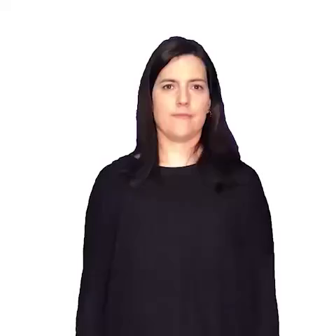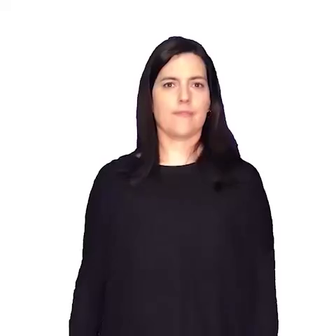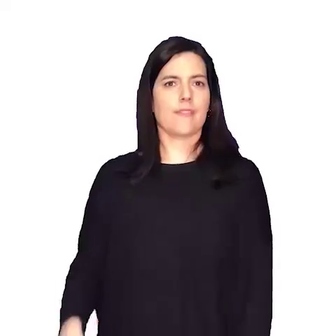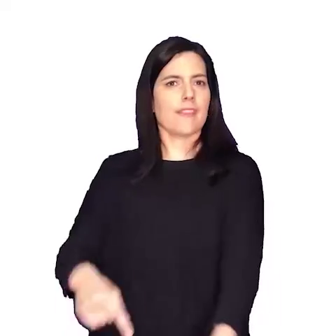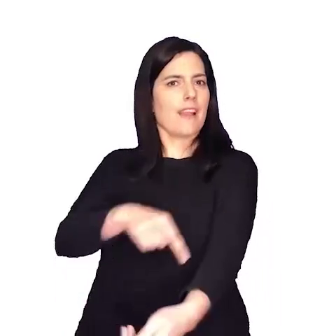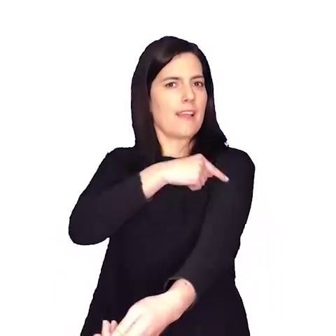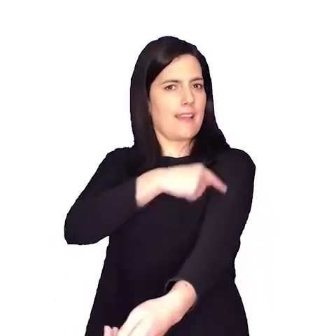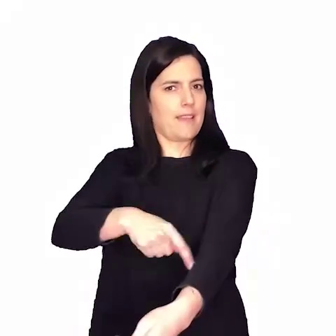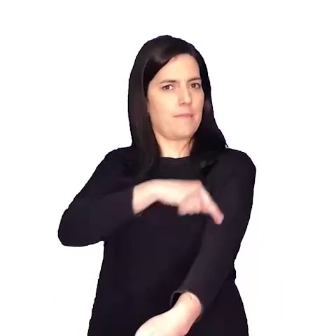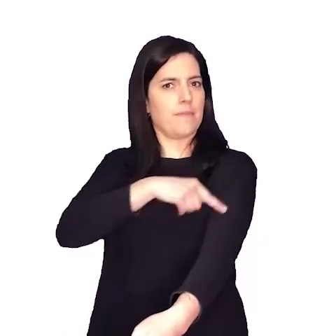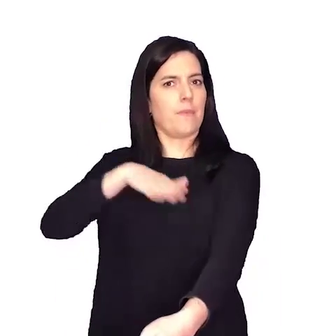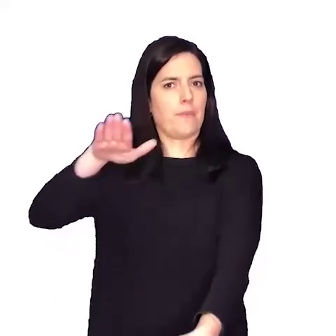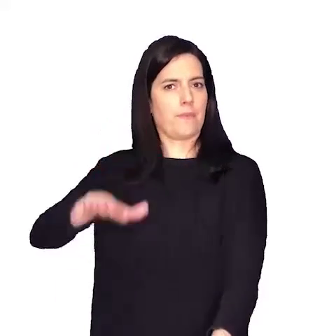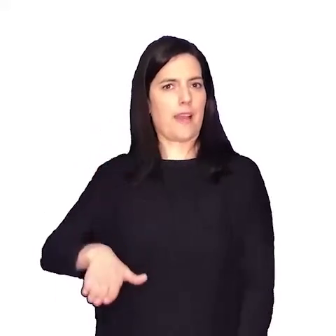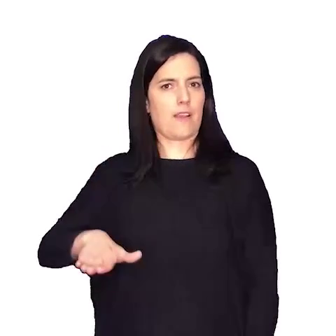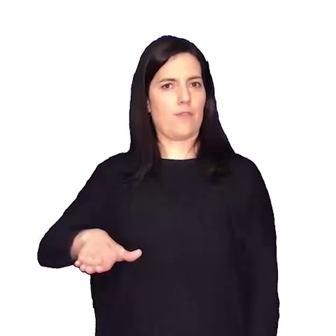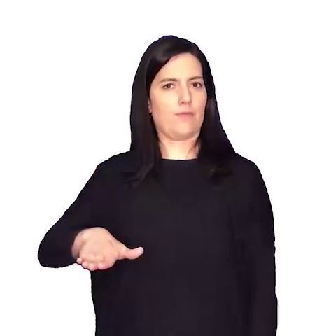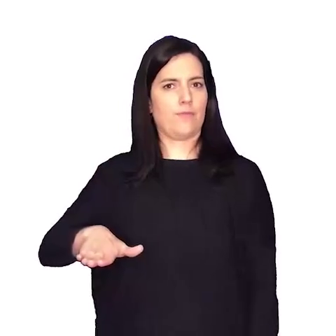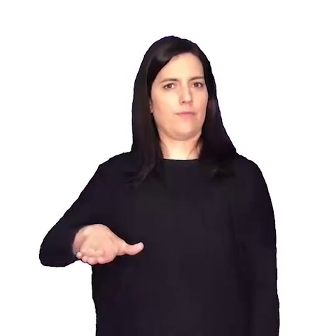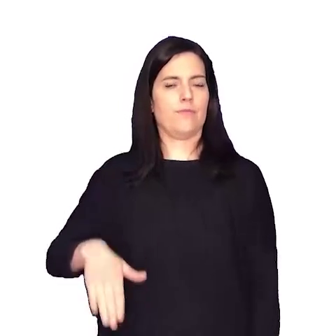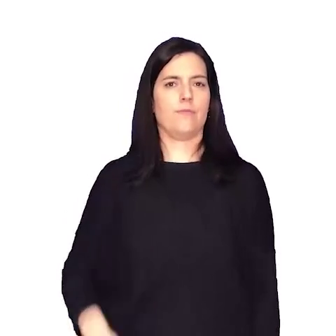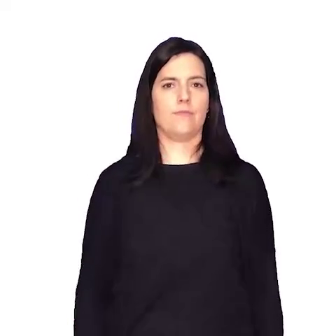circulación brazo menos